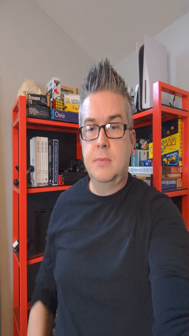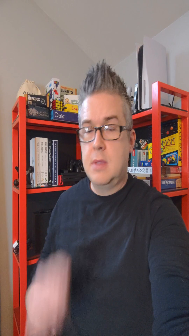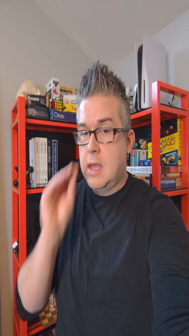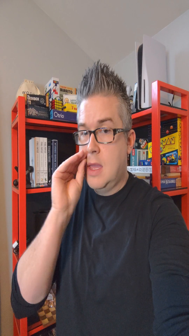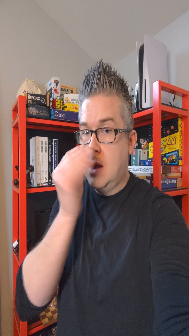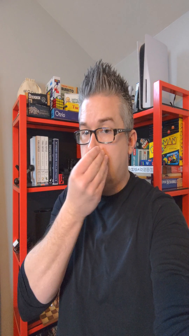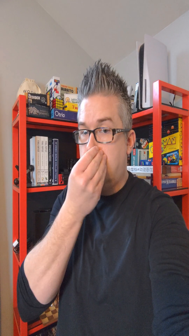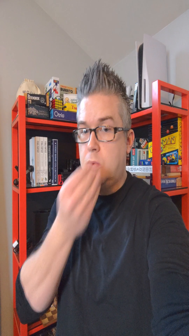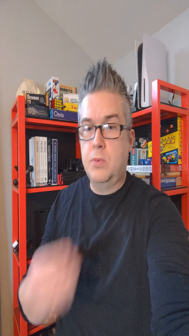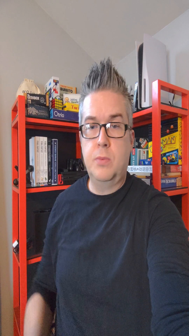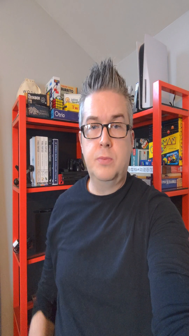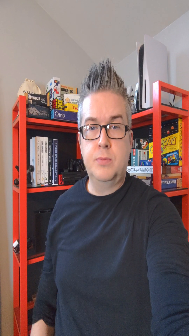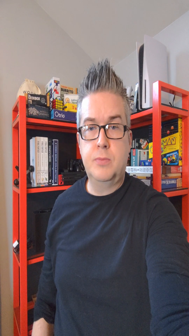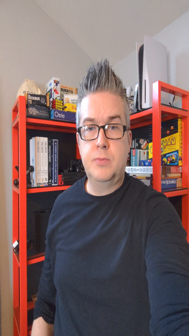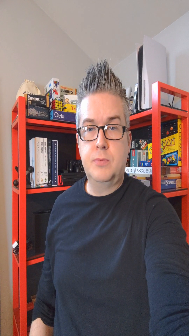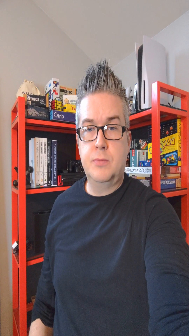flower